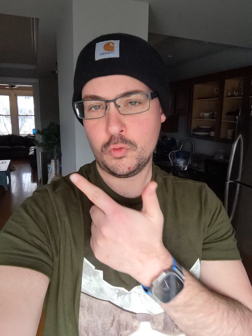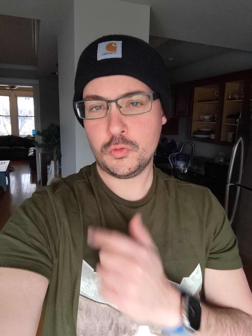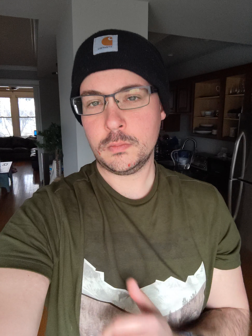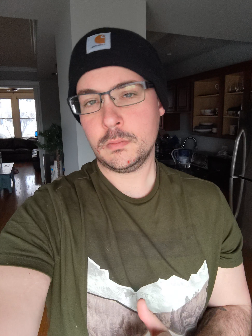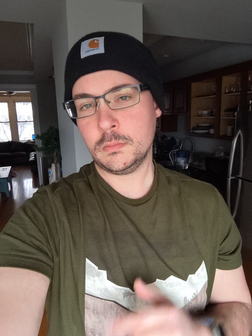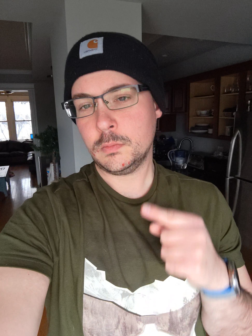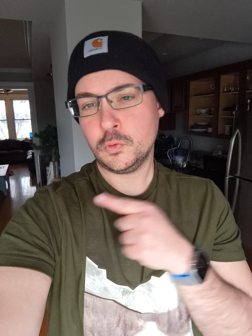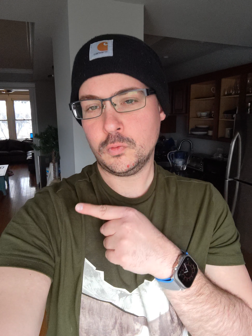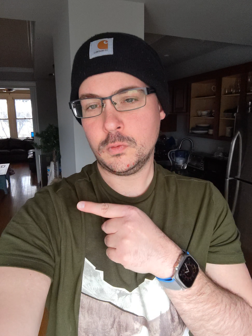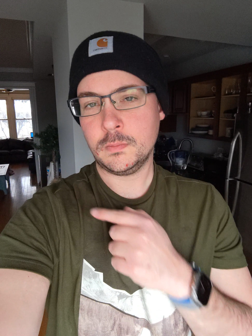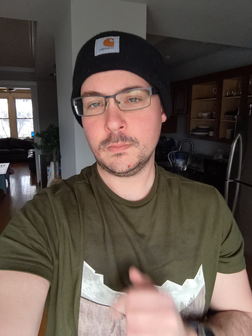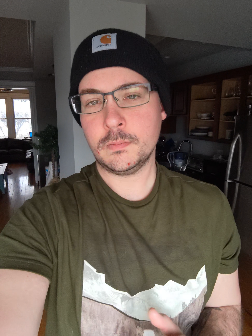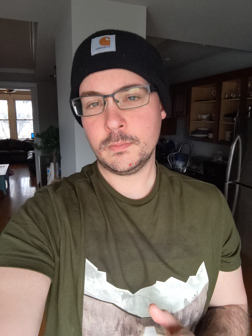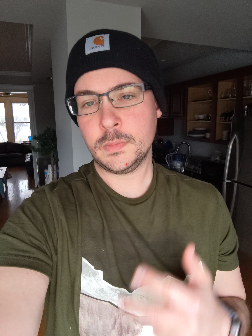he/she/it